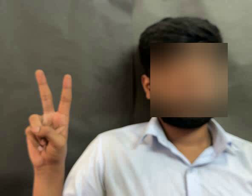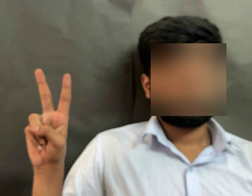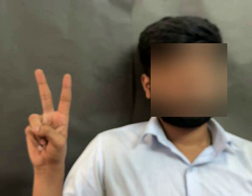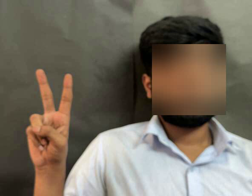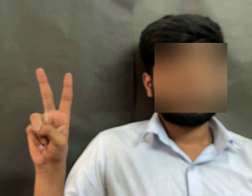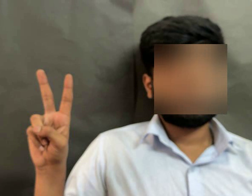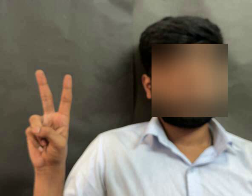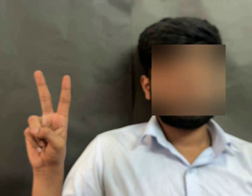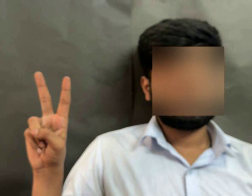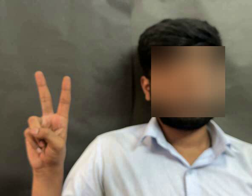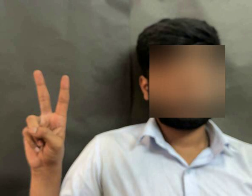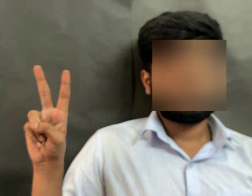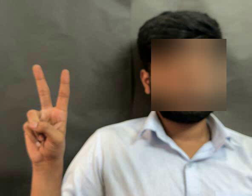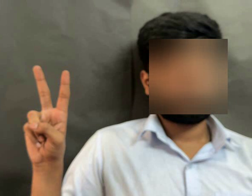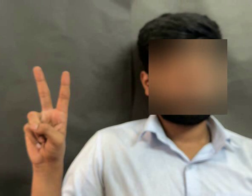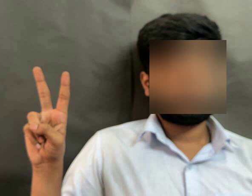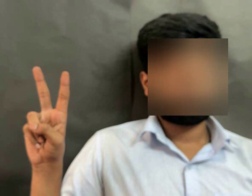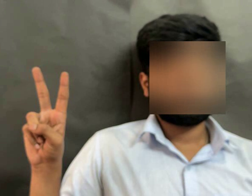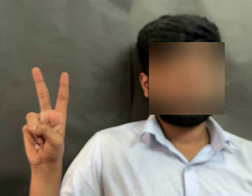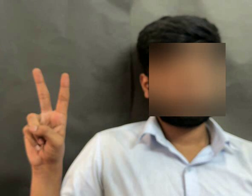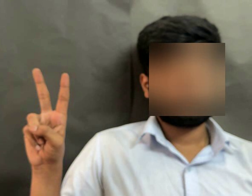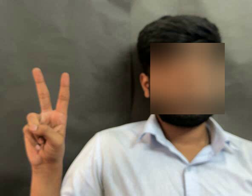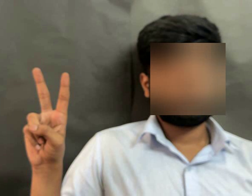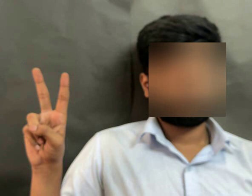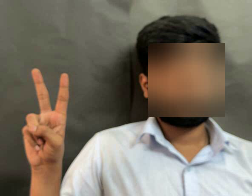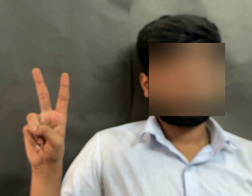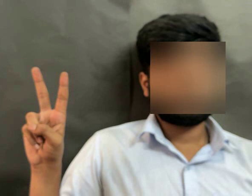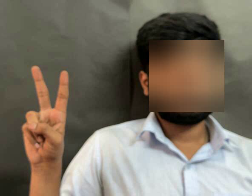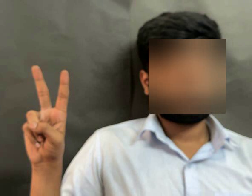V